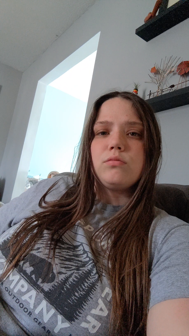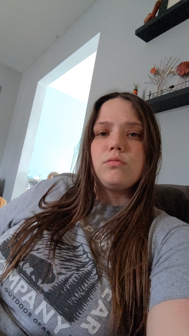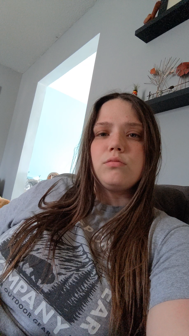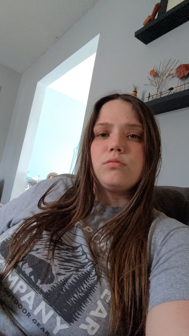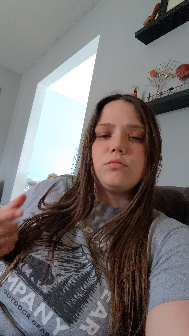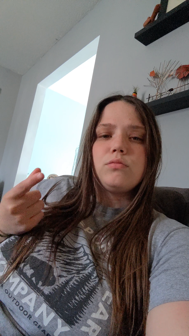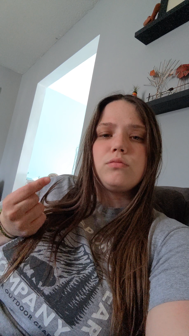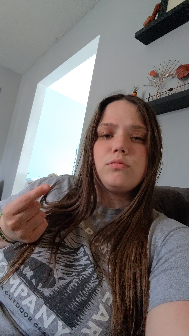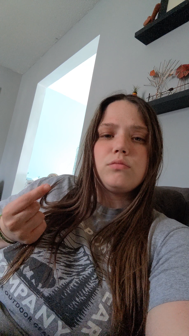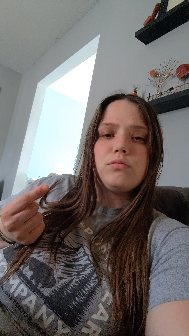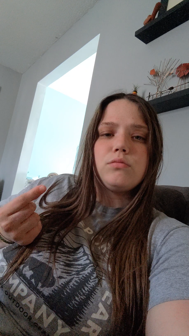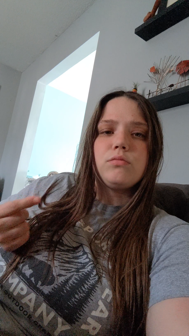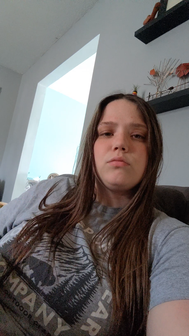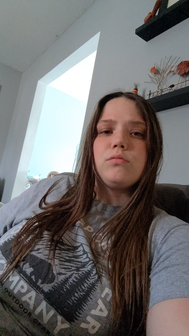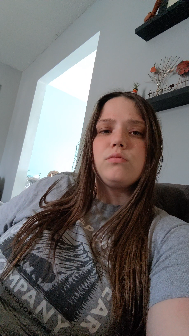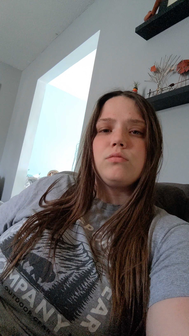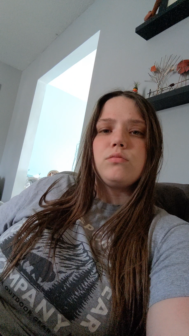do